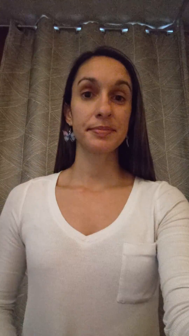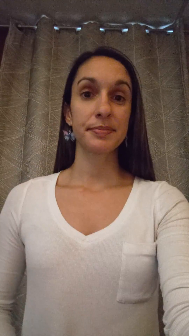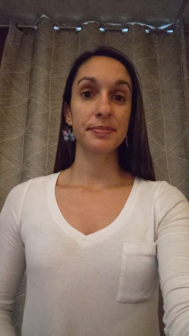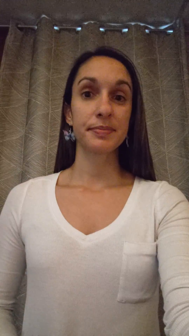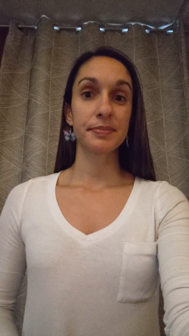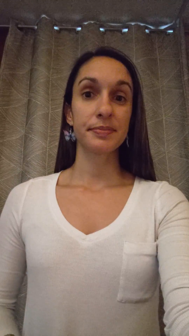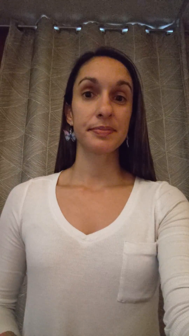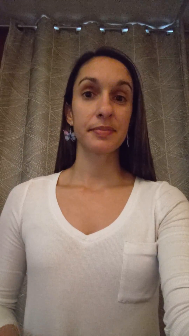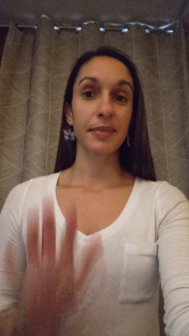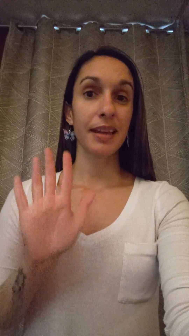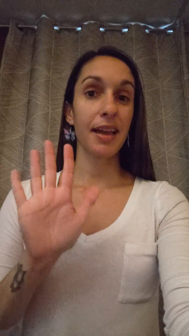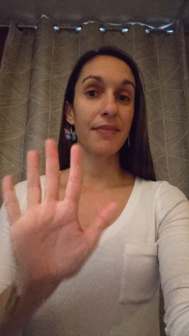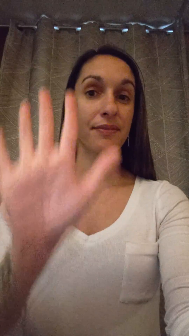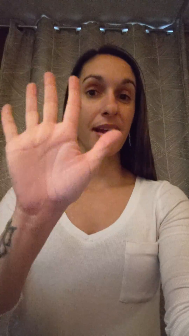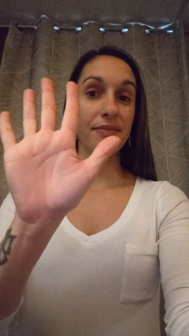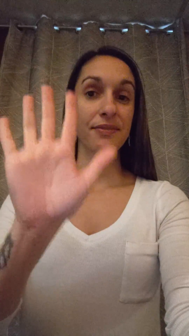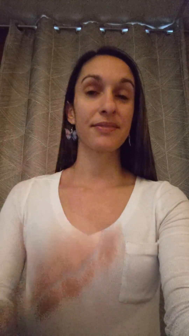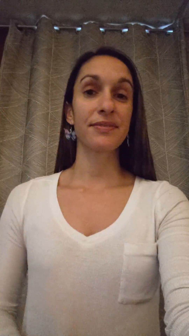give me five